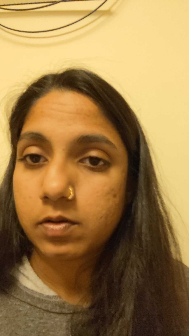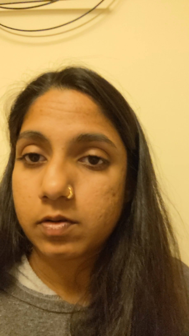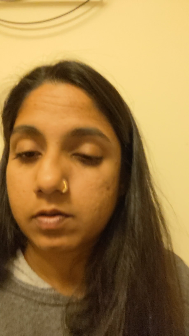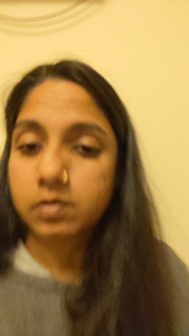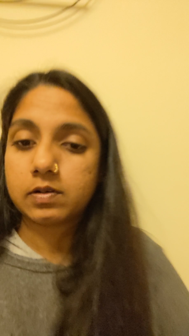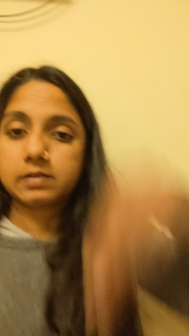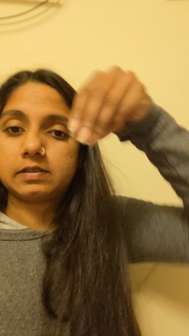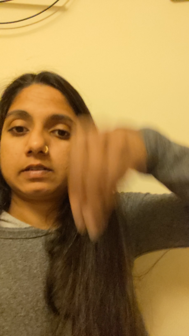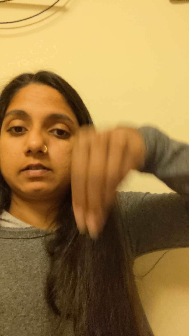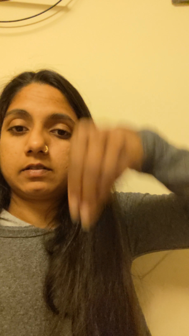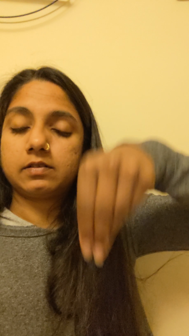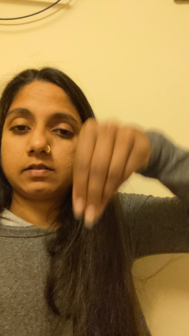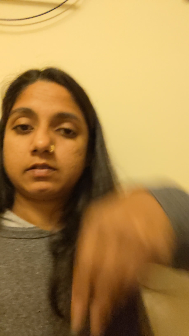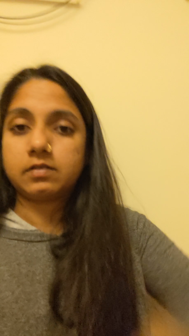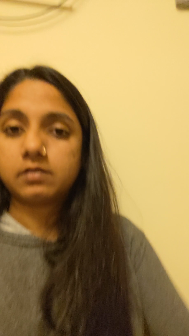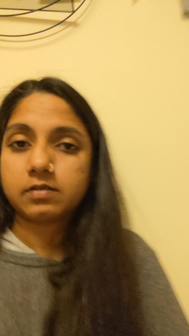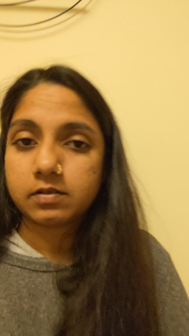inside